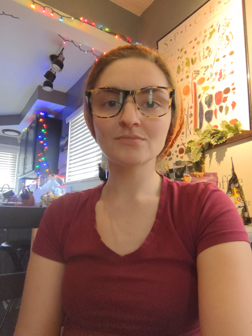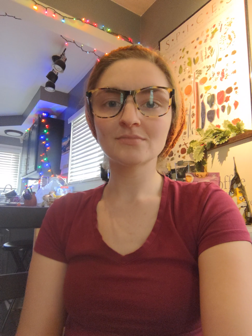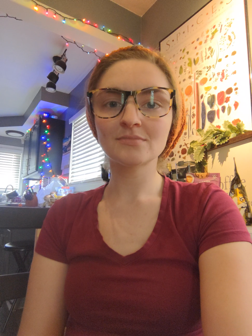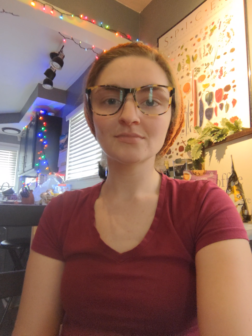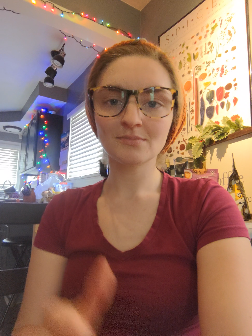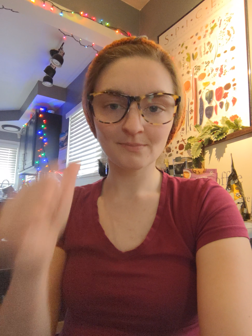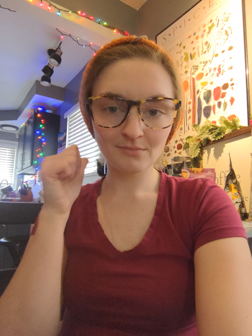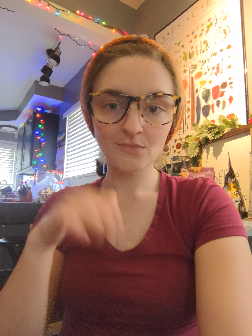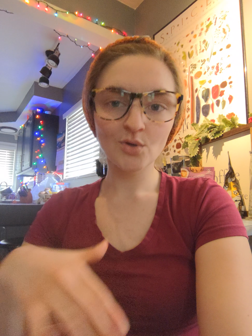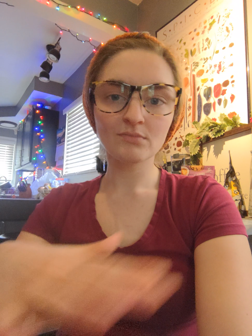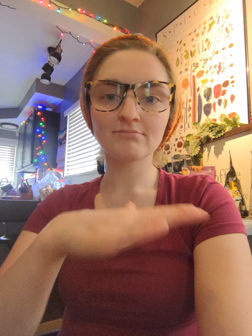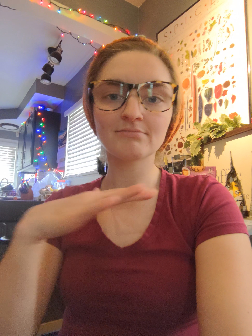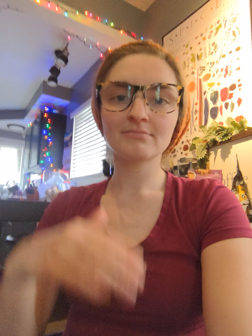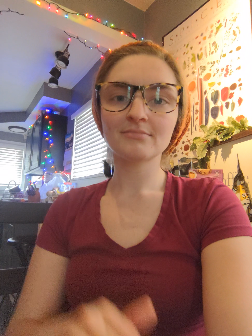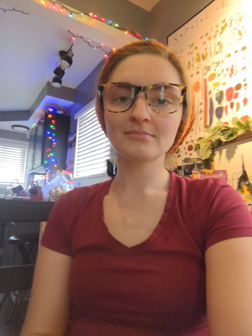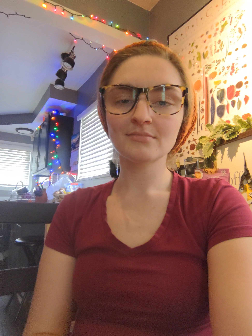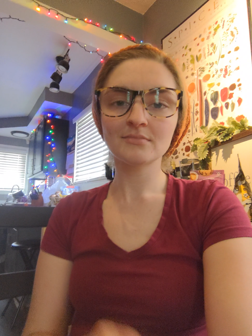backyard